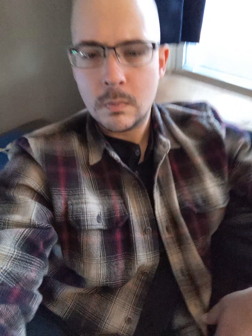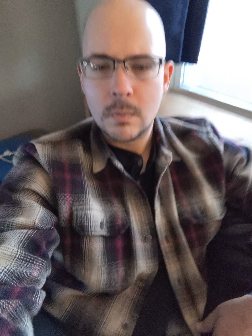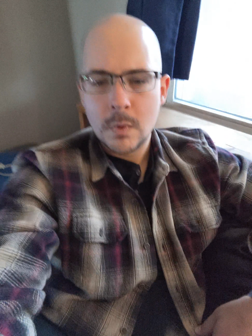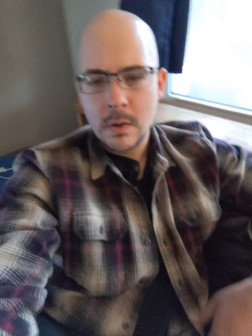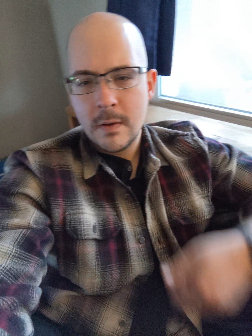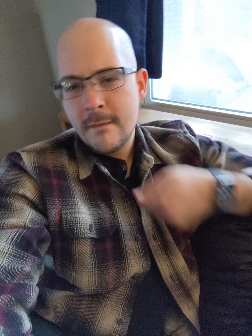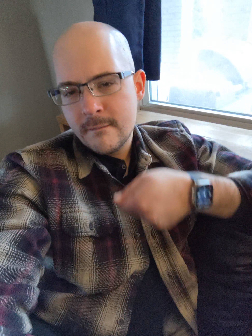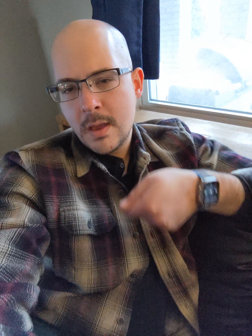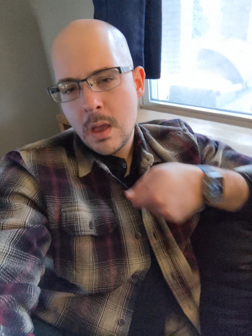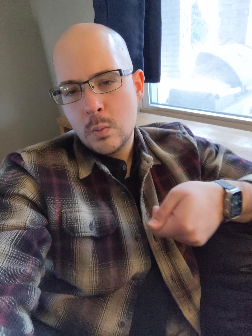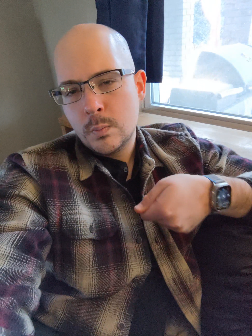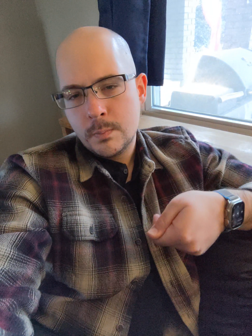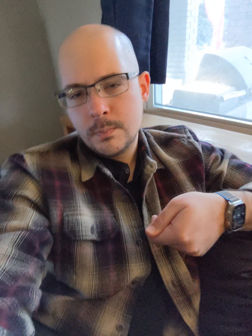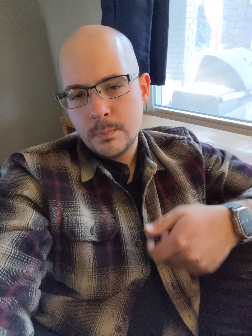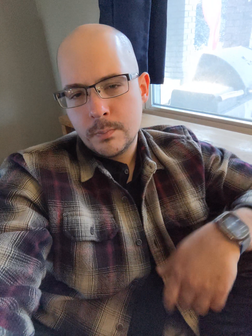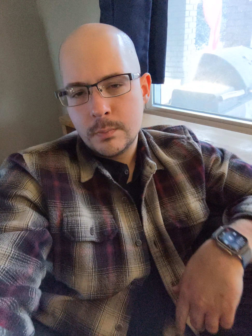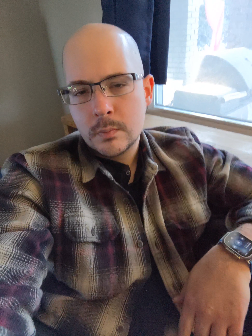vacuum